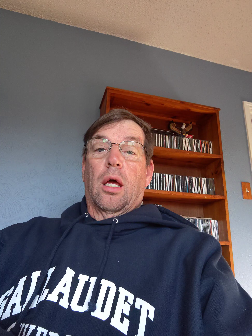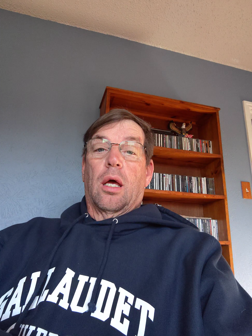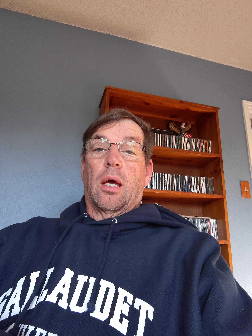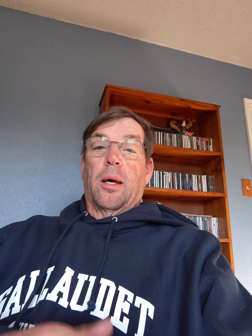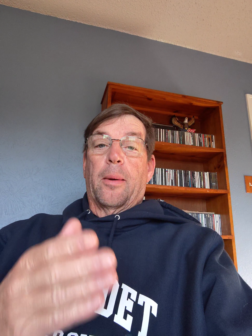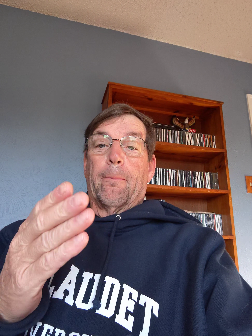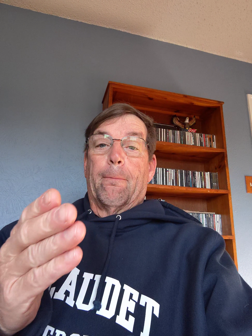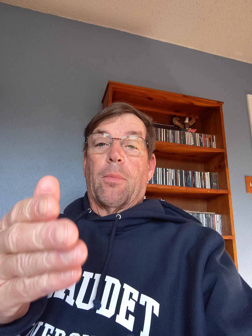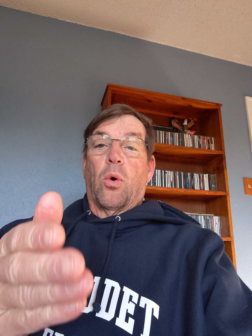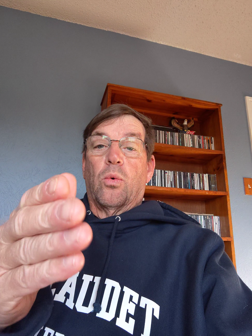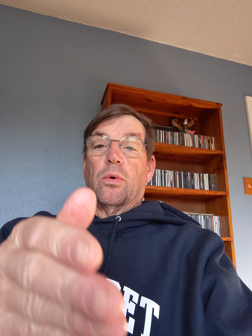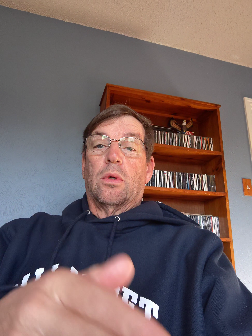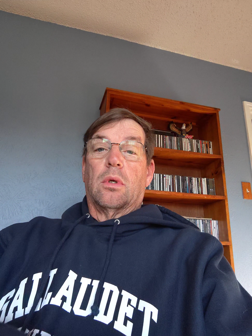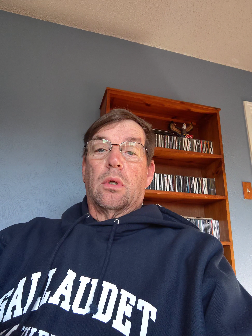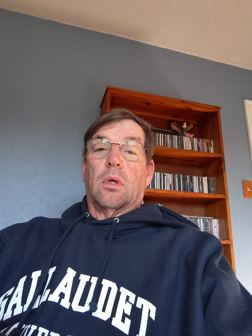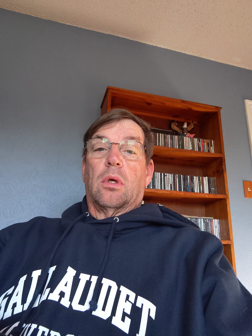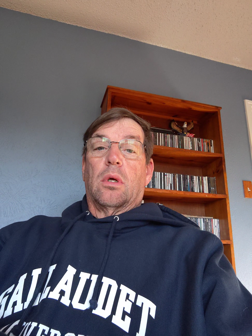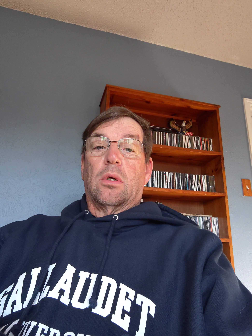boat